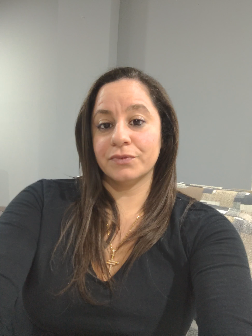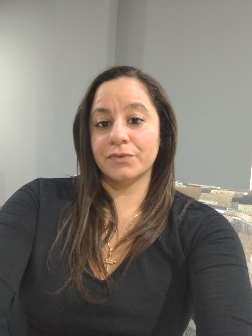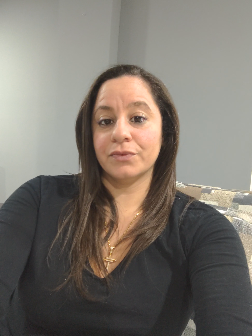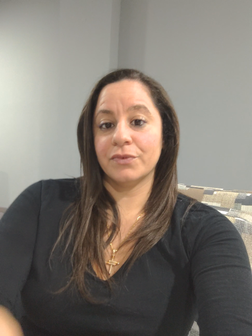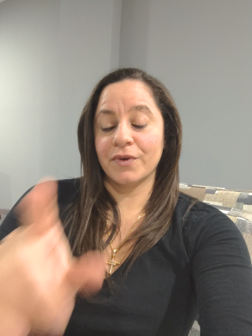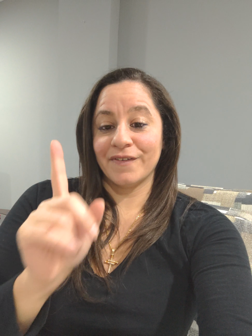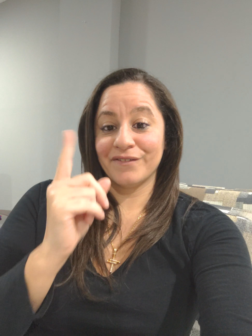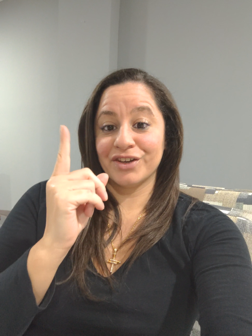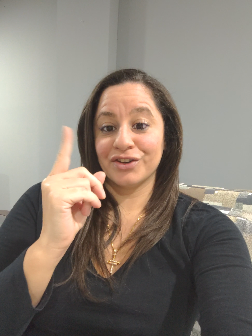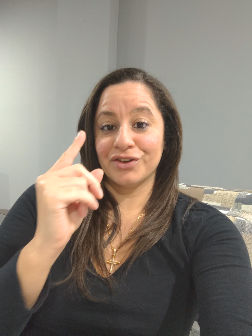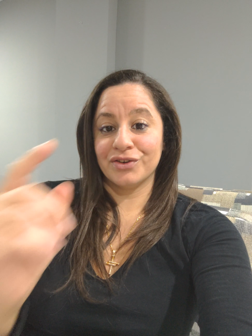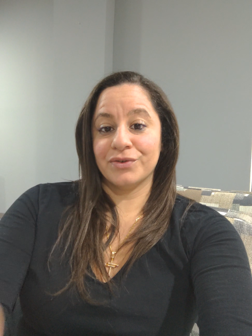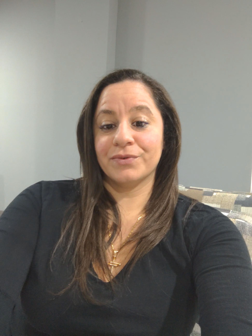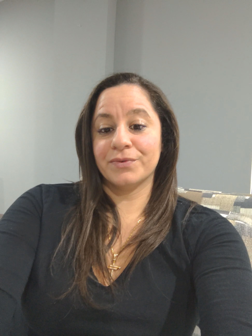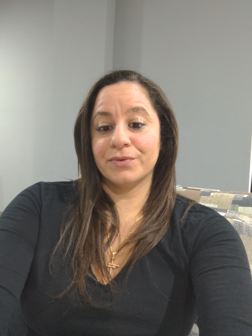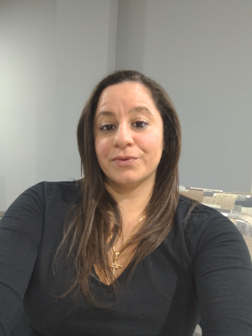finger